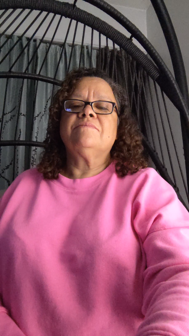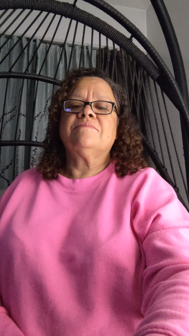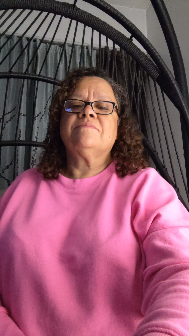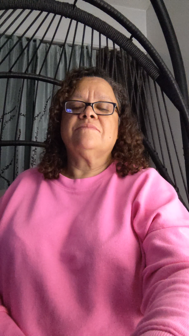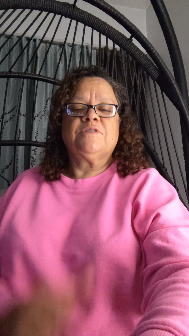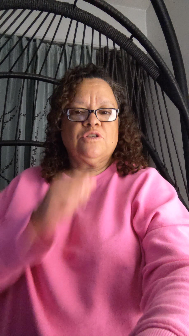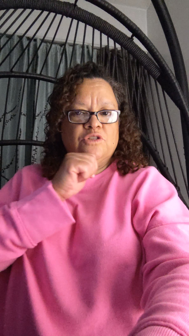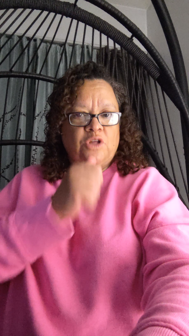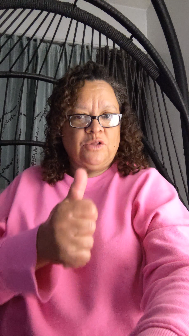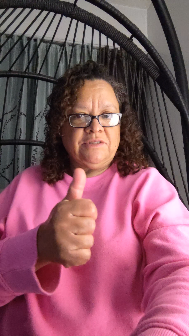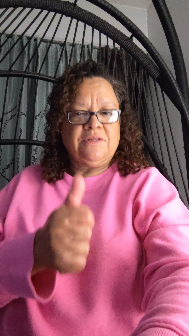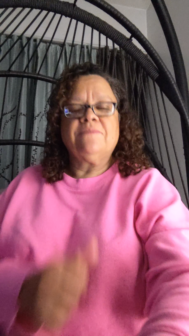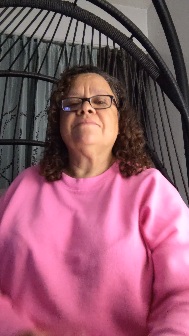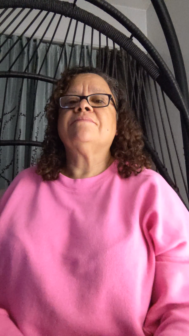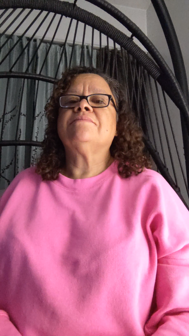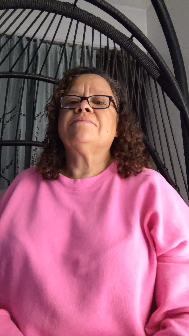don't